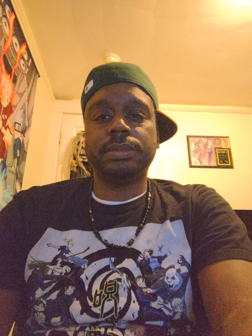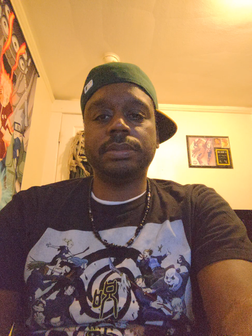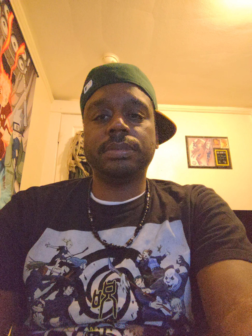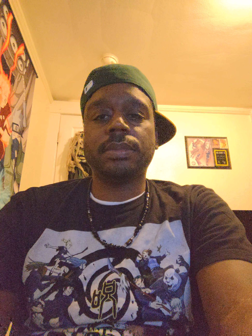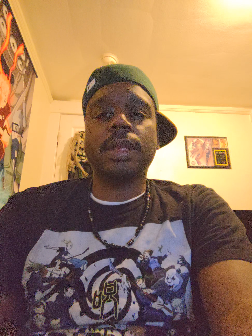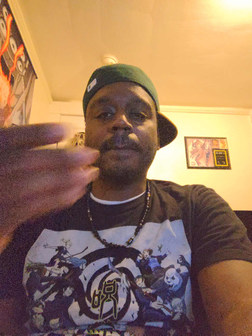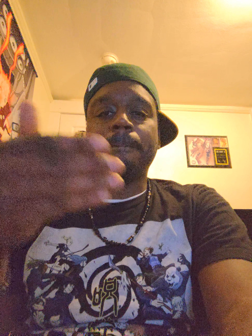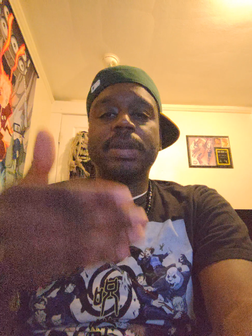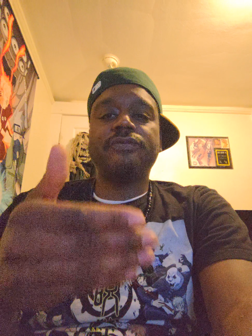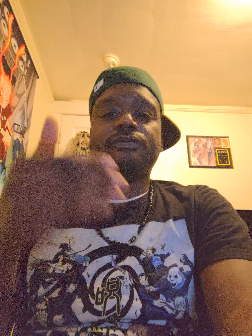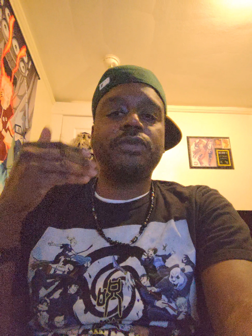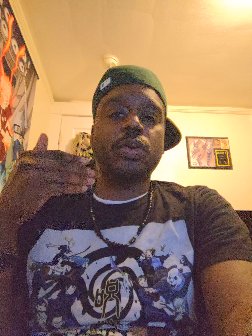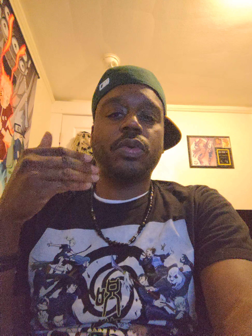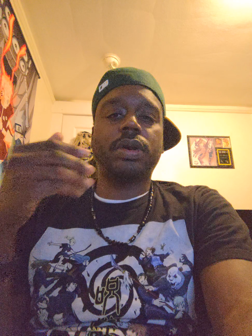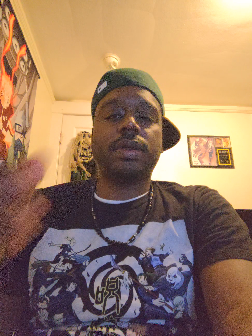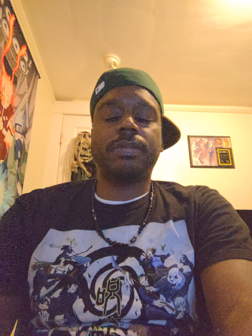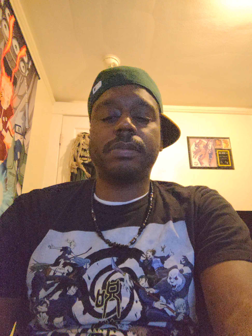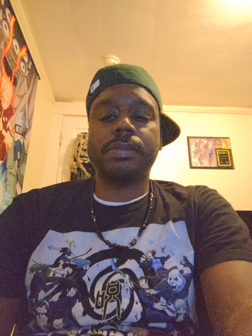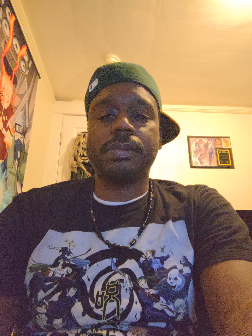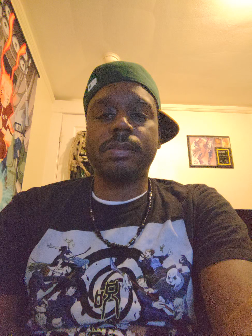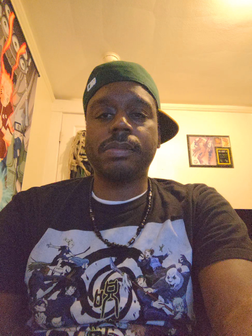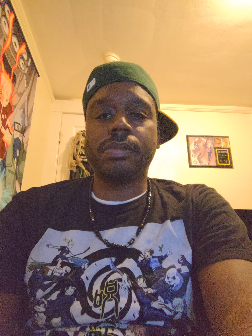before